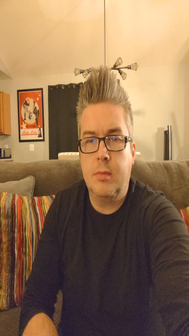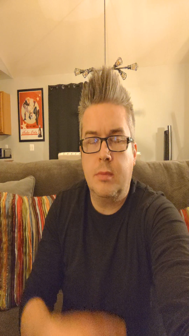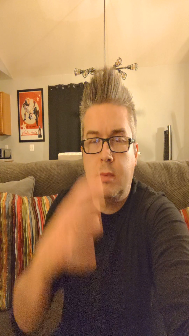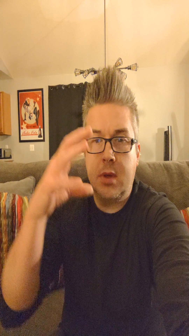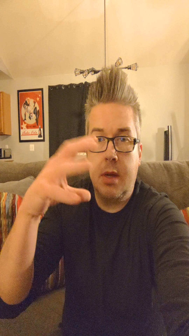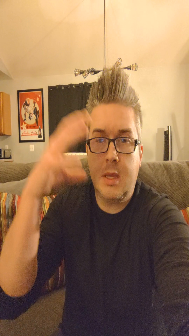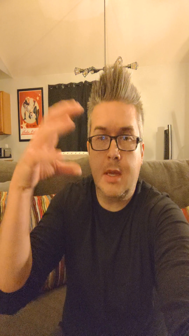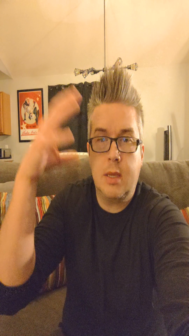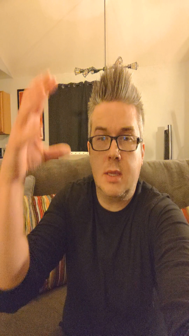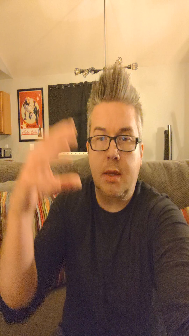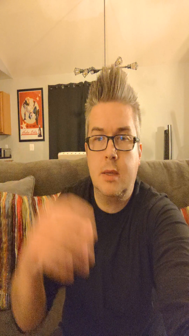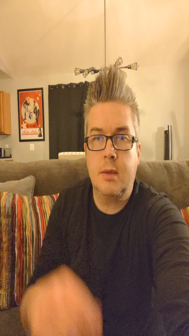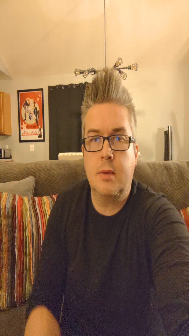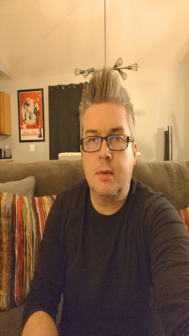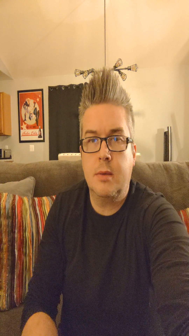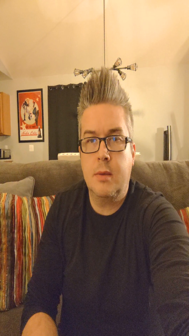cloud